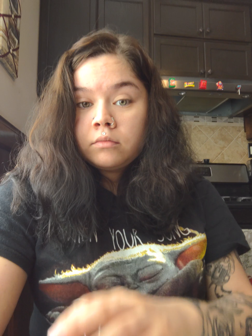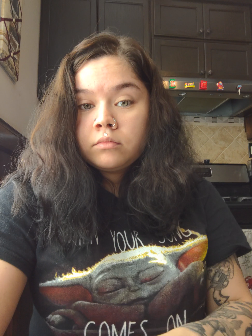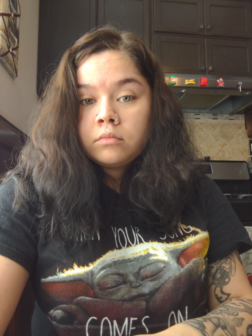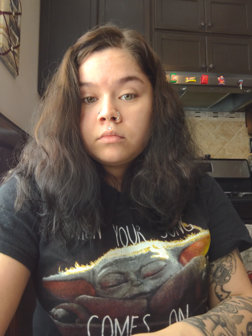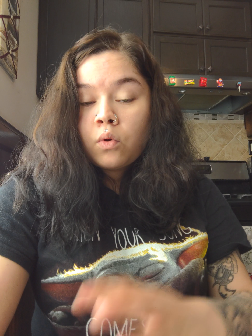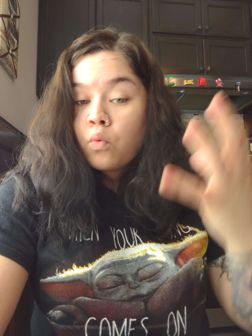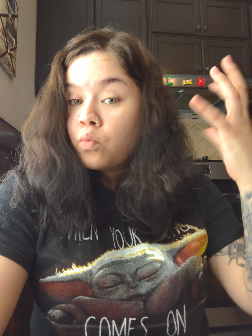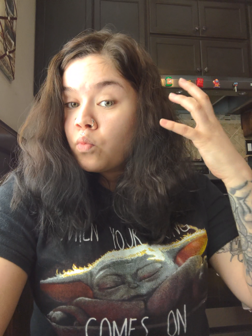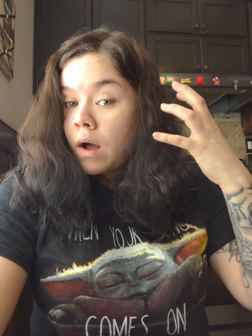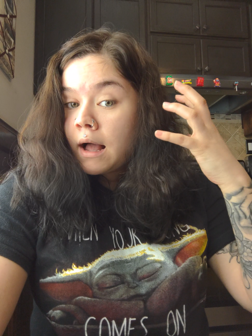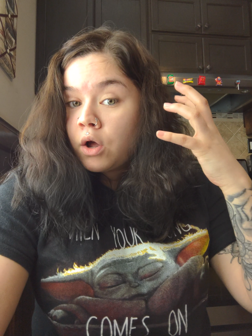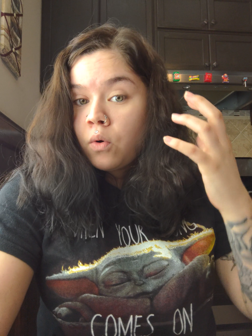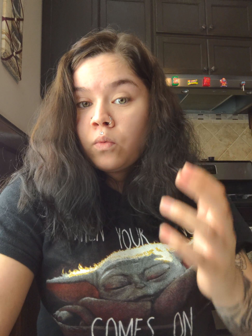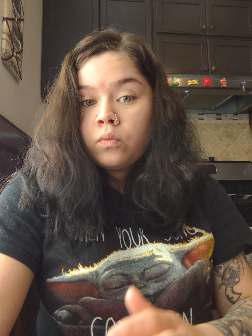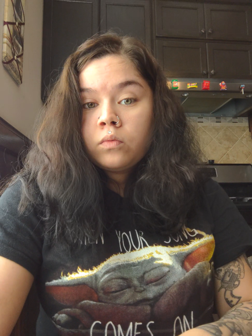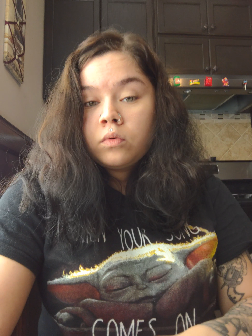radio